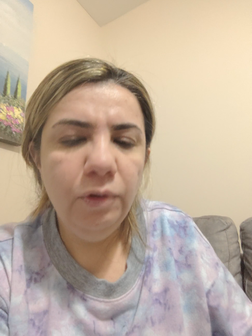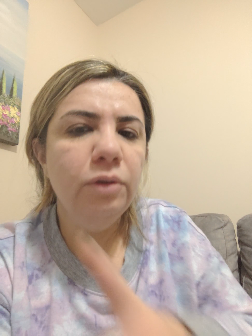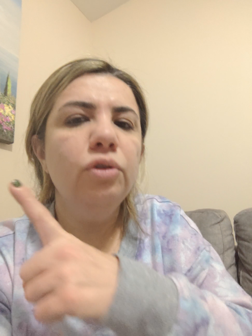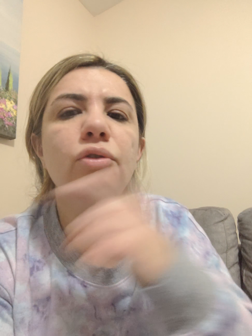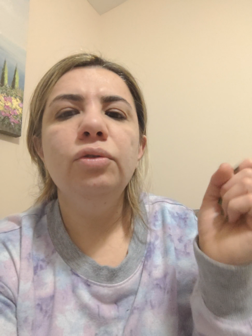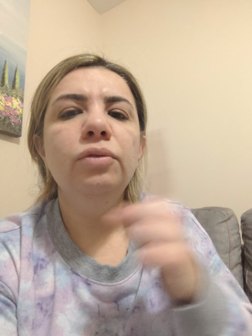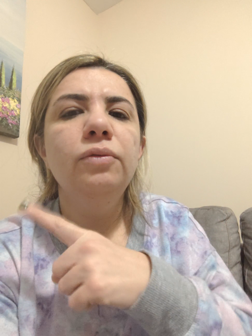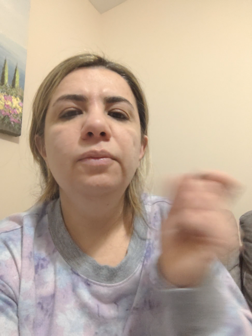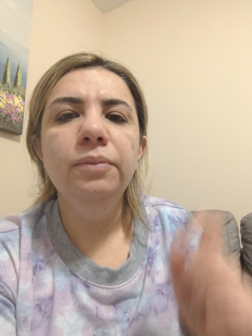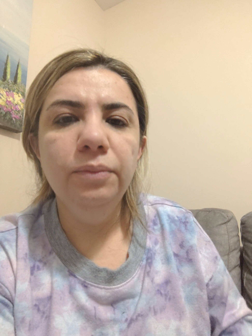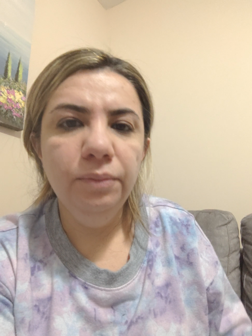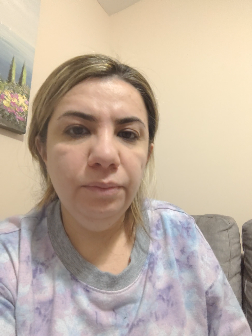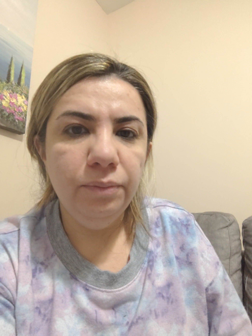dryer